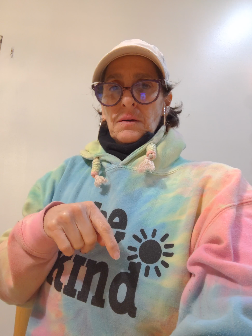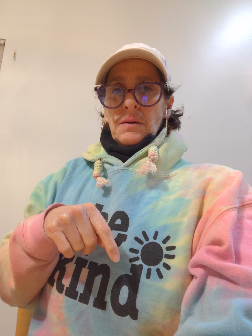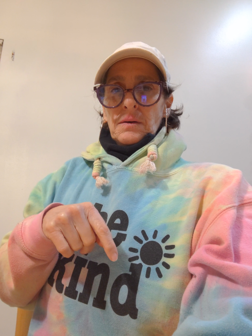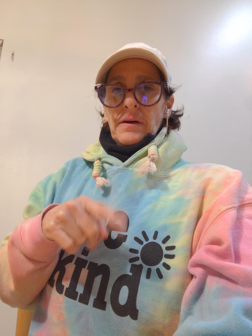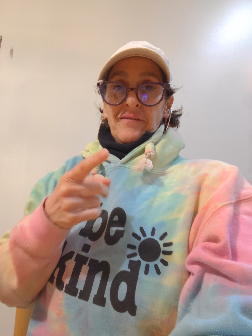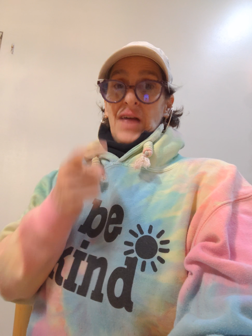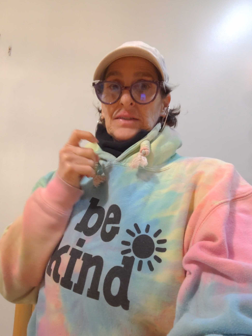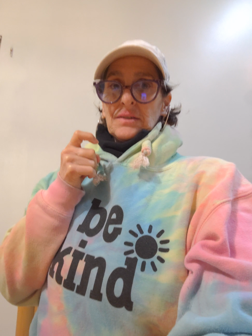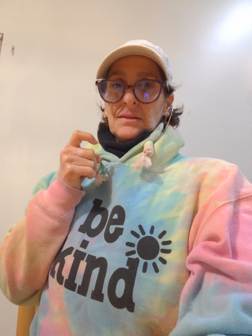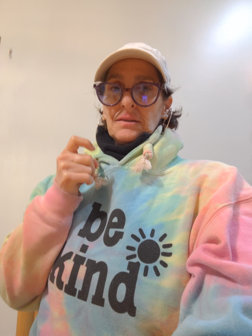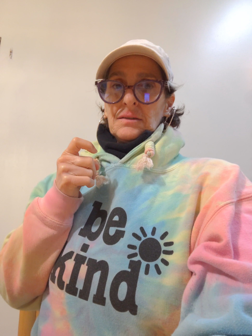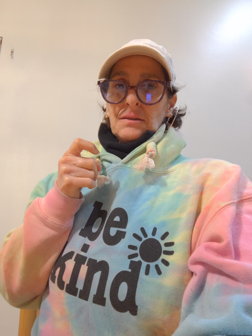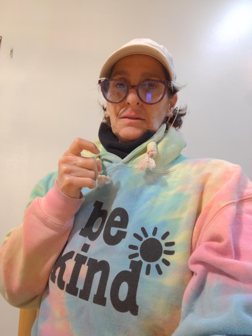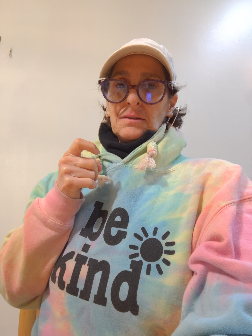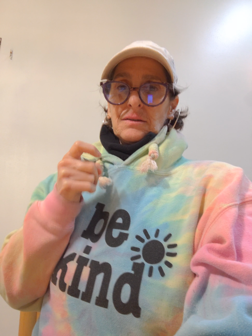fast